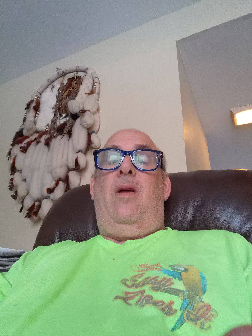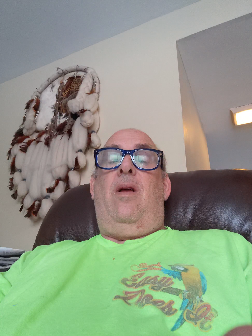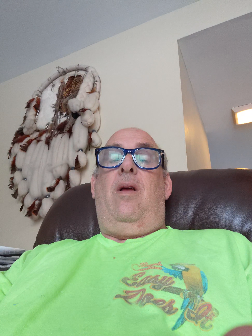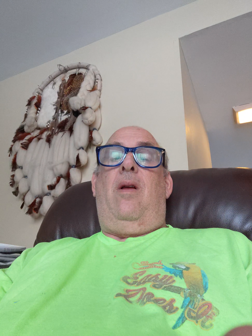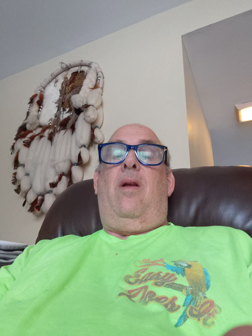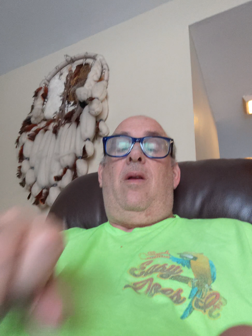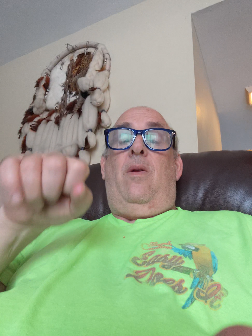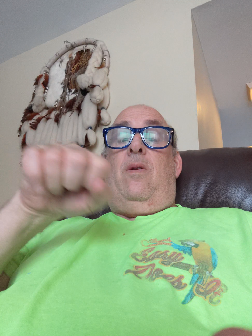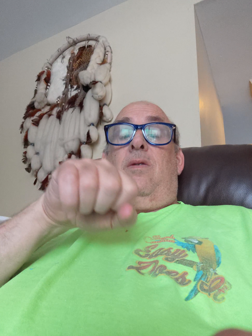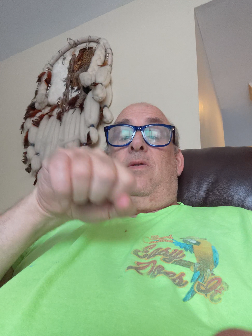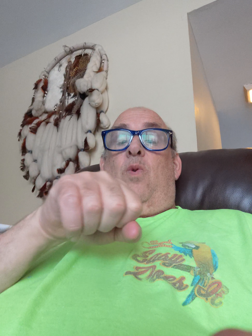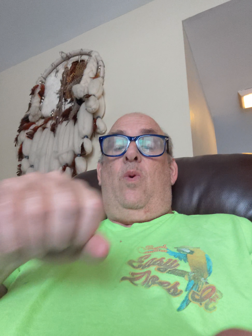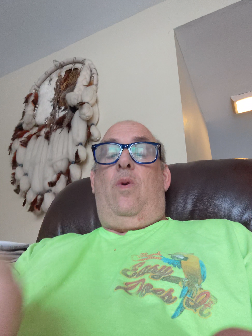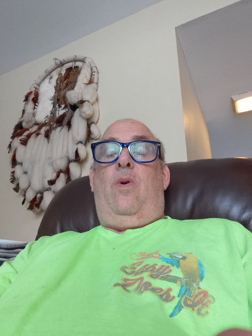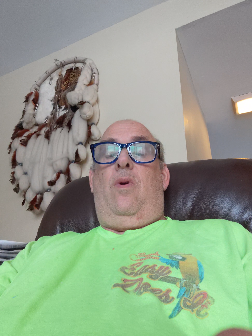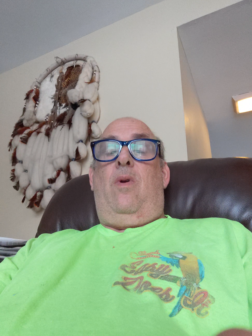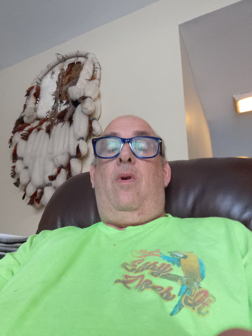shoe